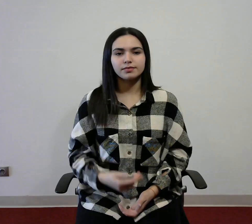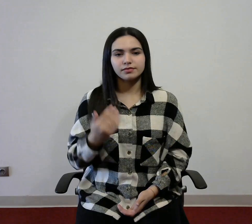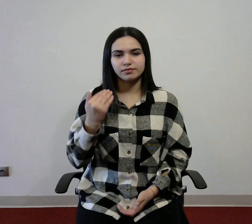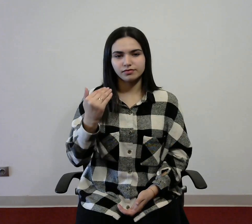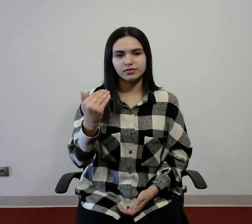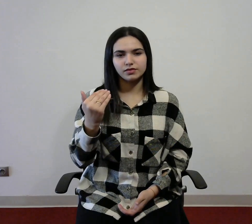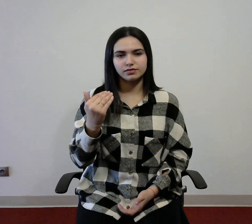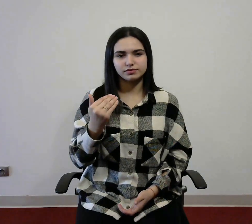siz